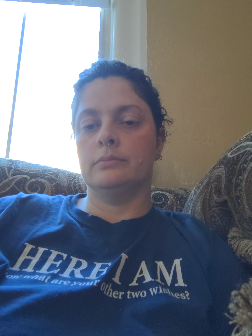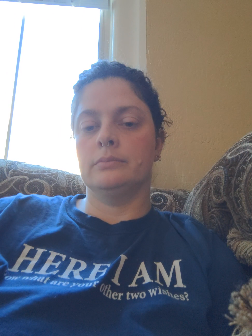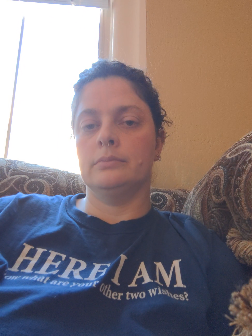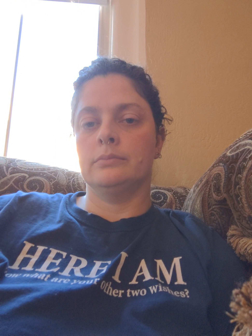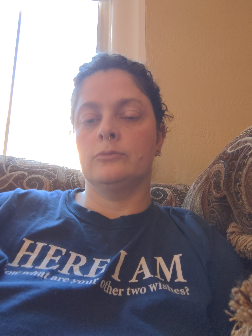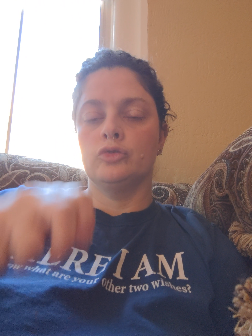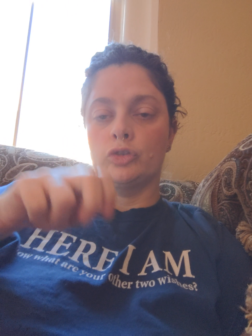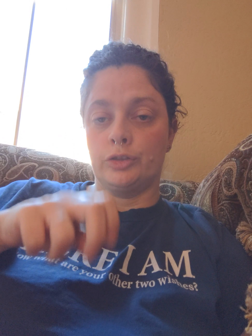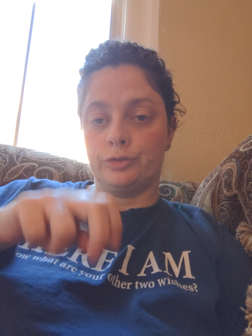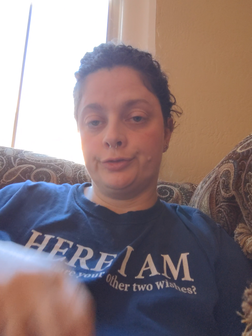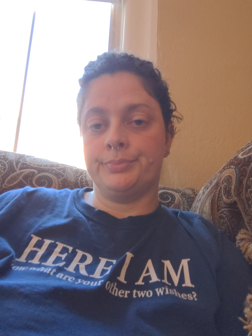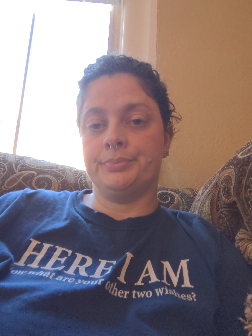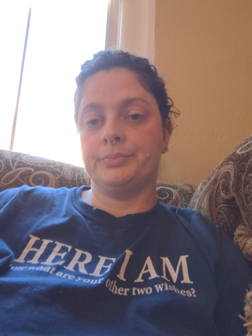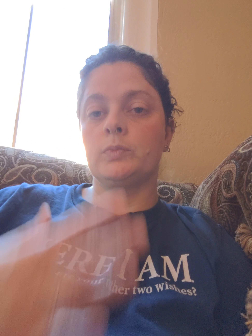chair